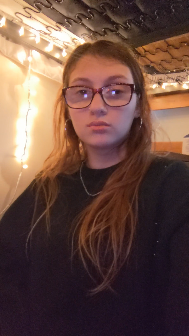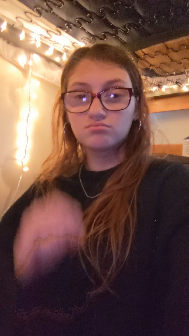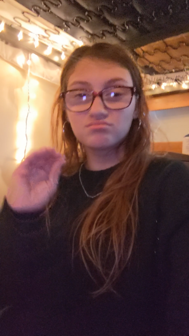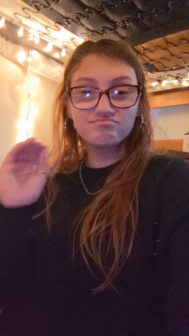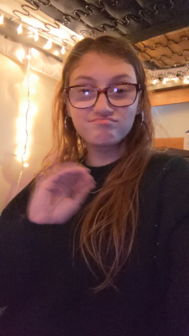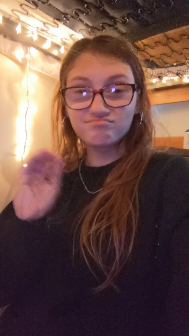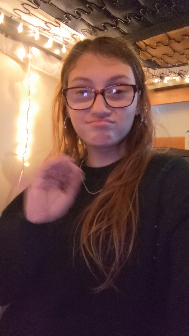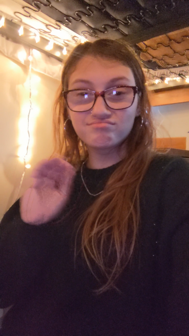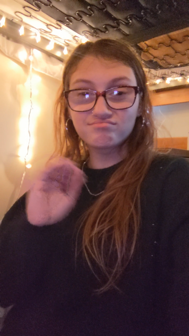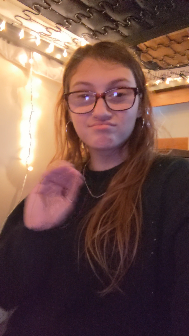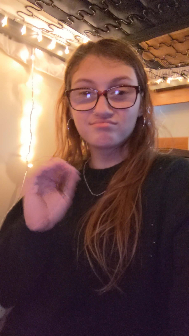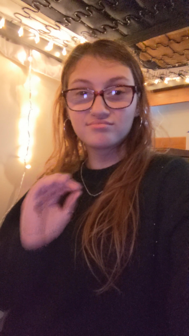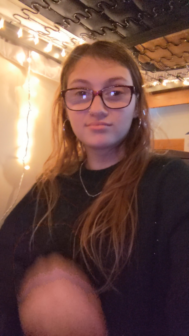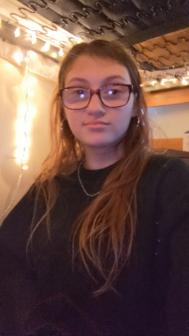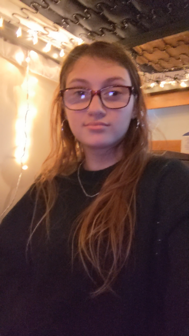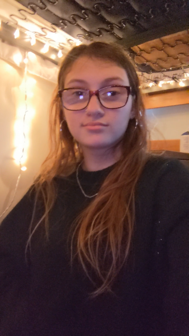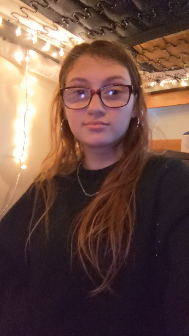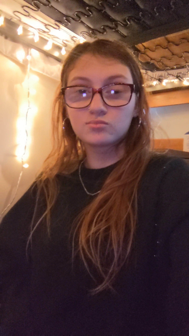none